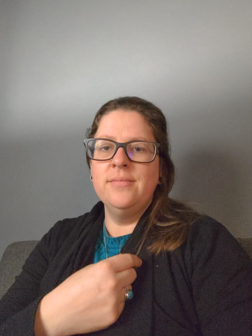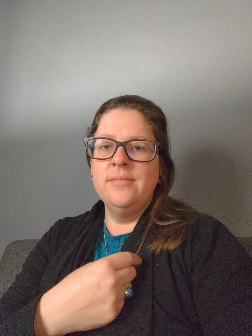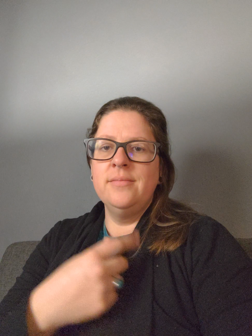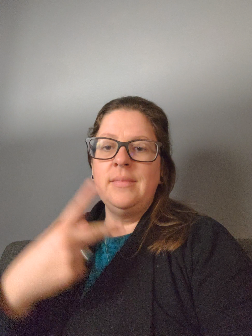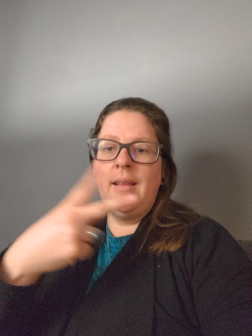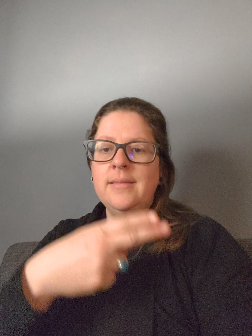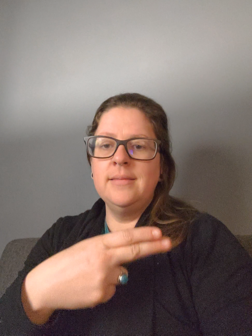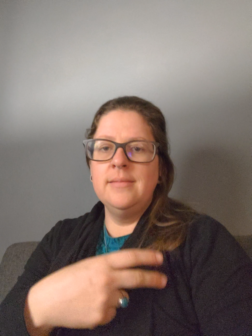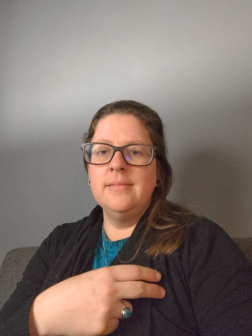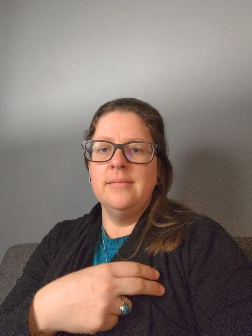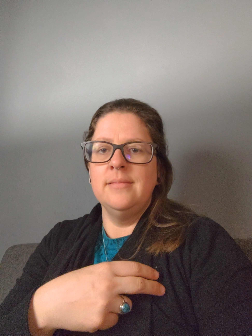cut